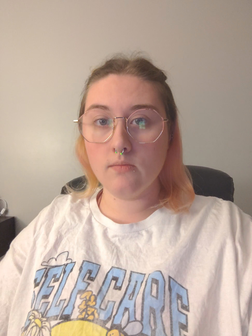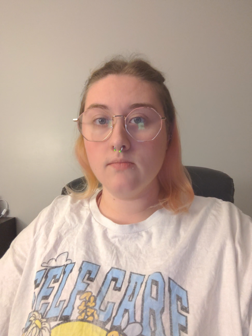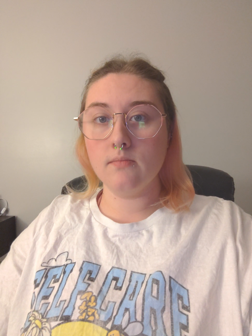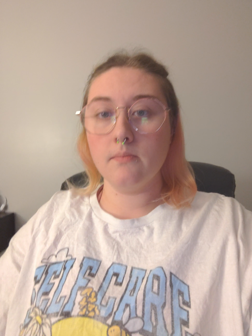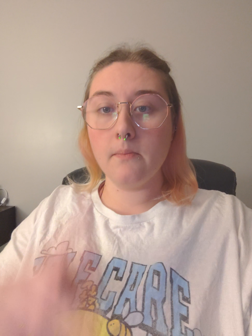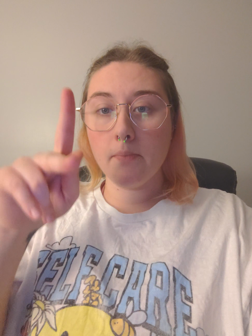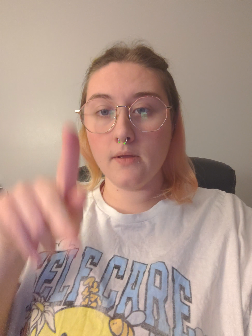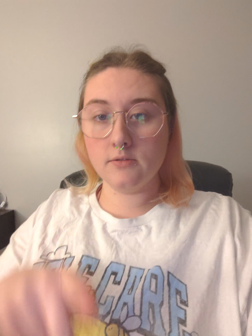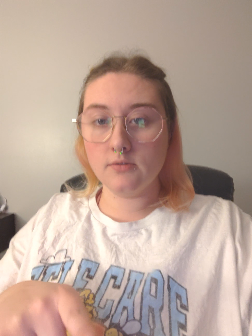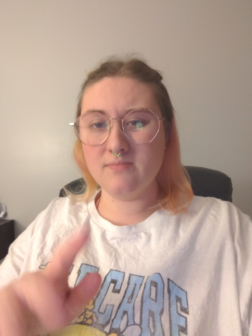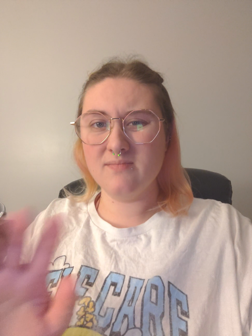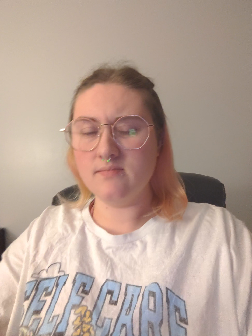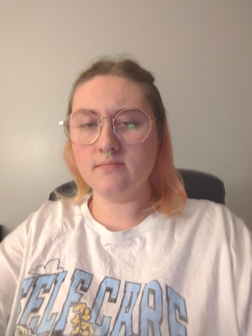person